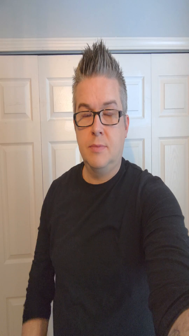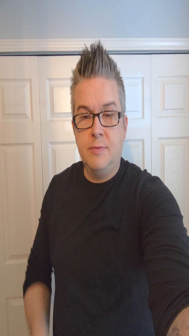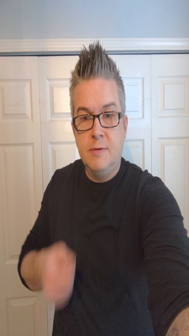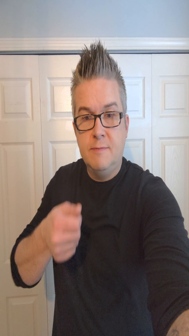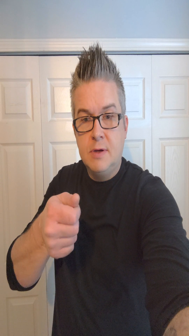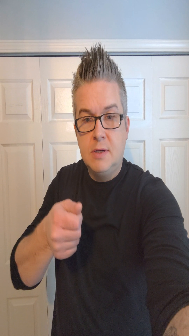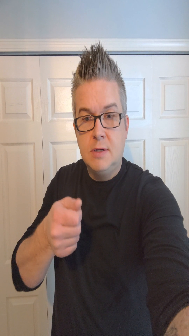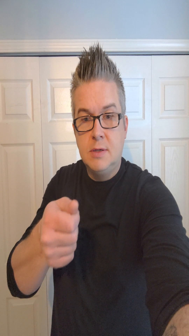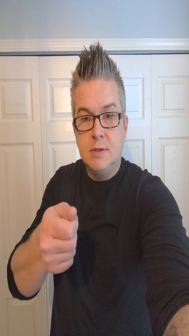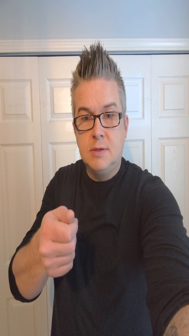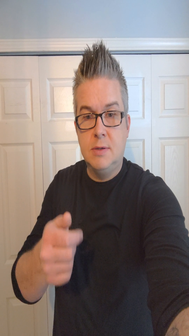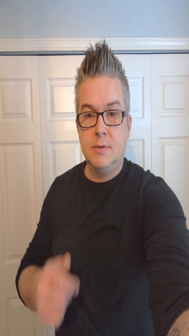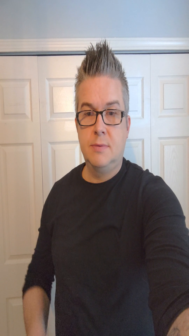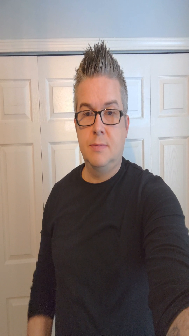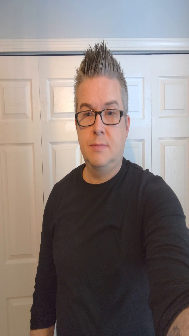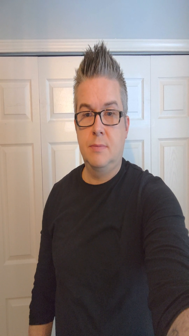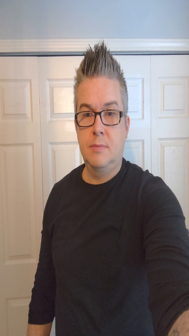vacuum